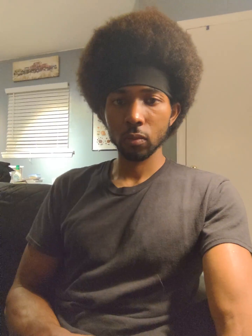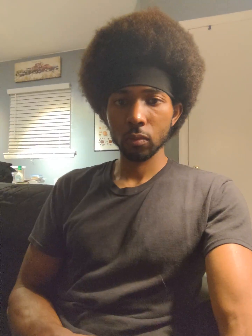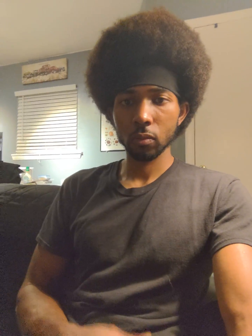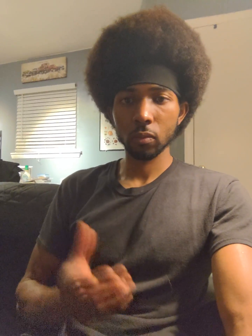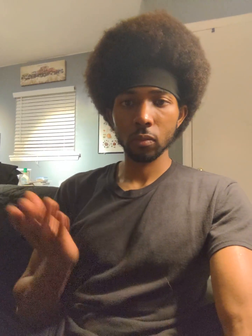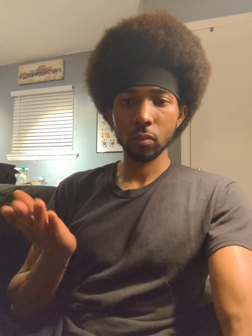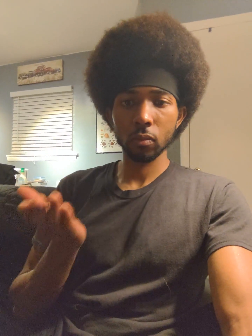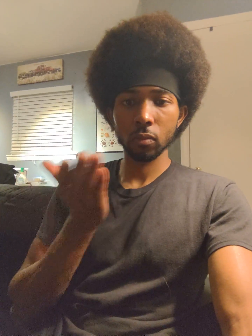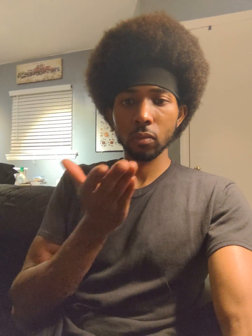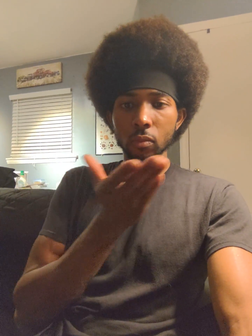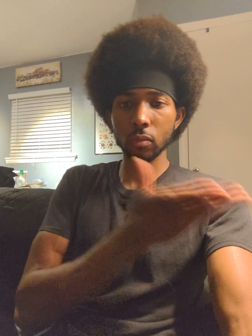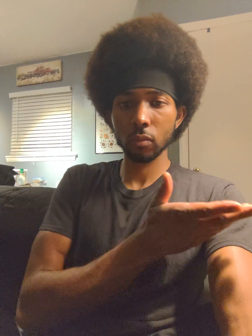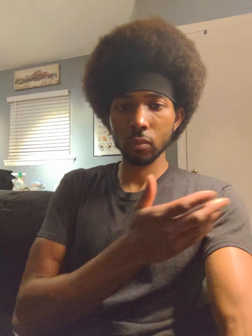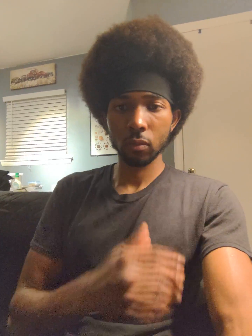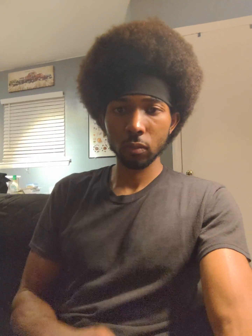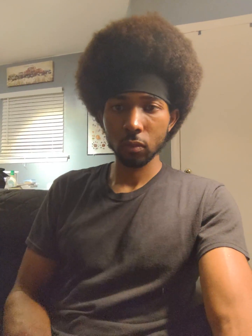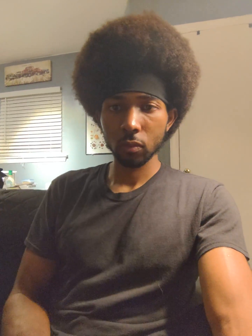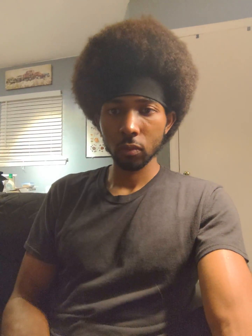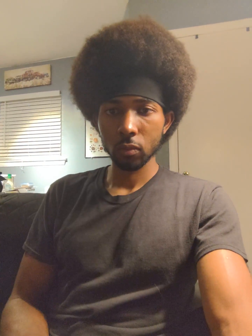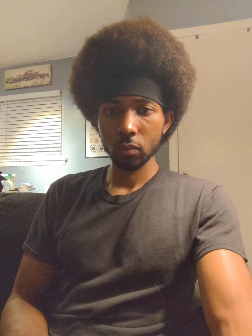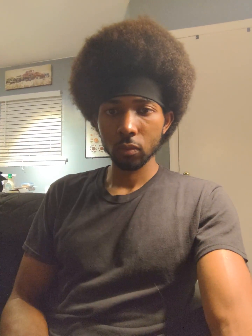bring